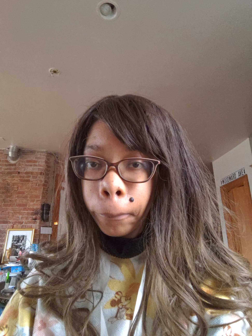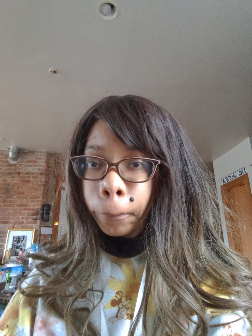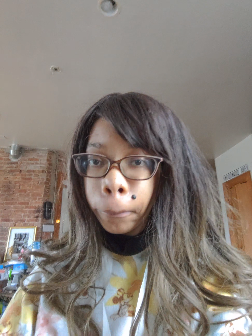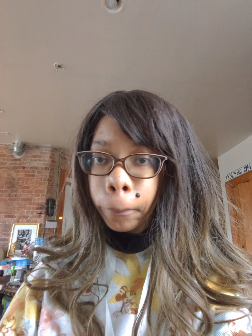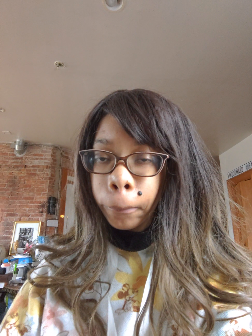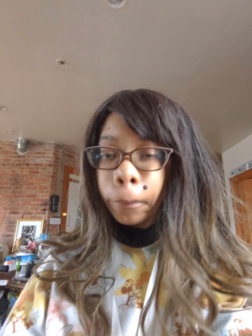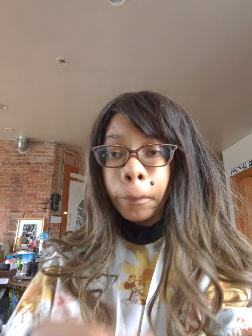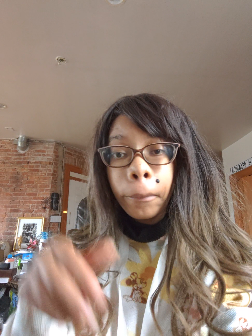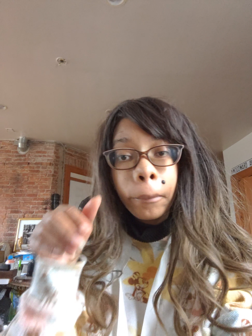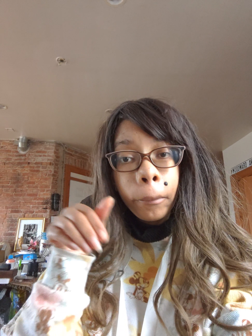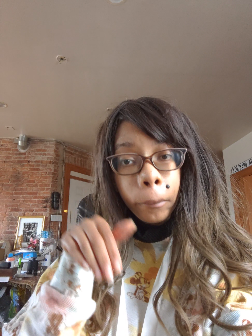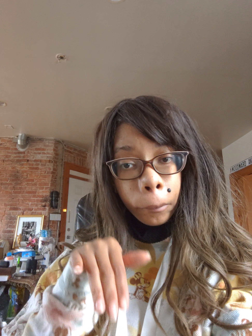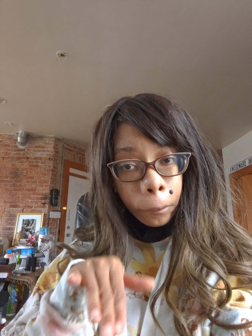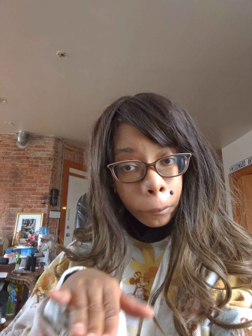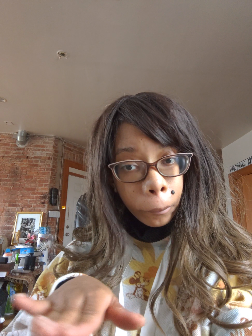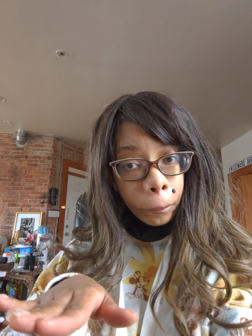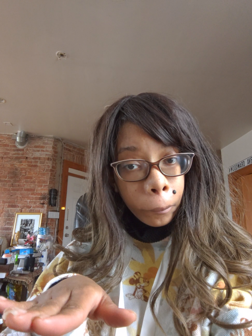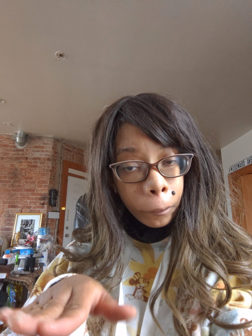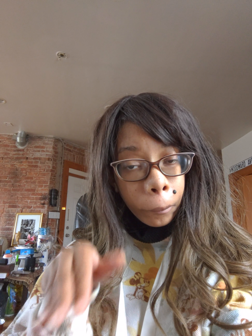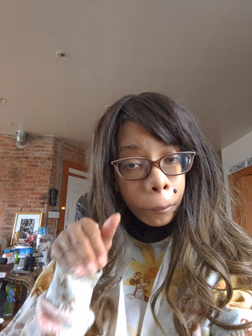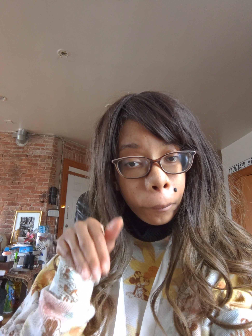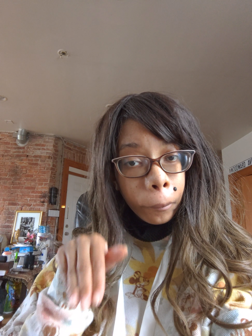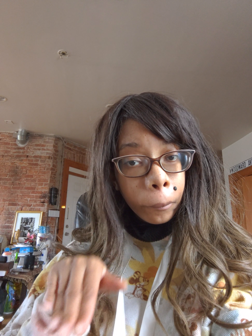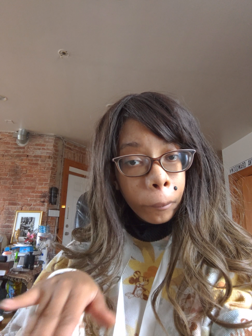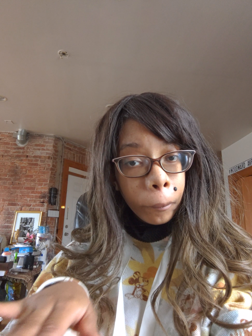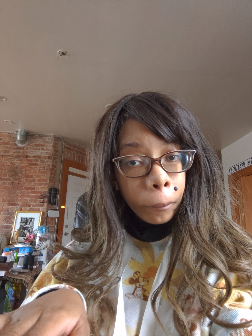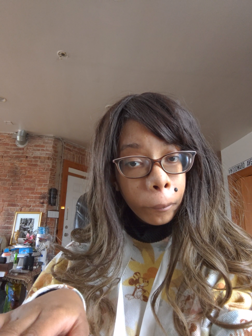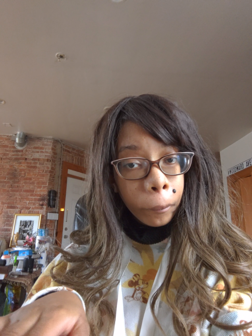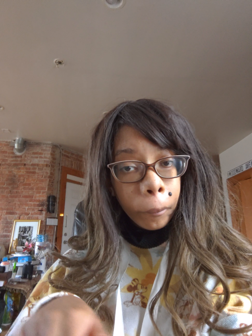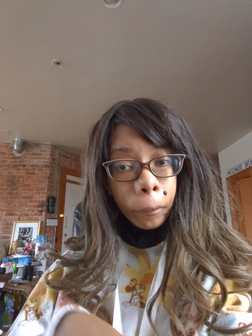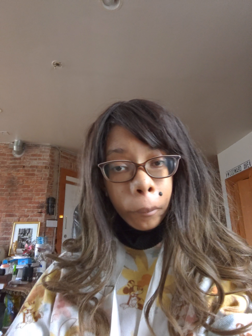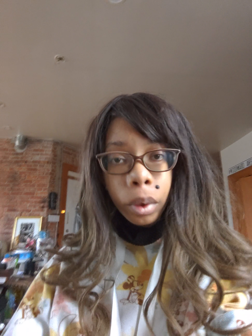into